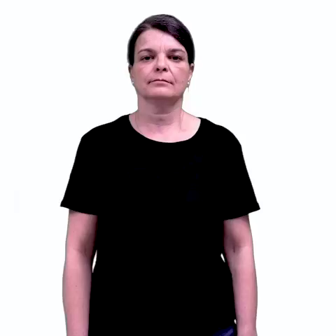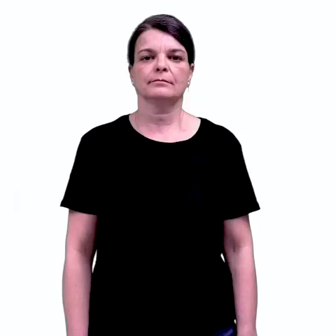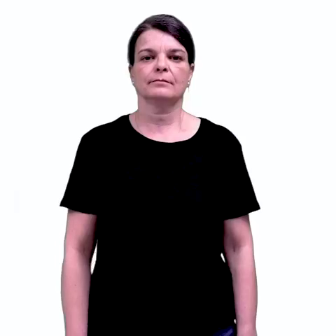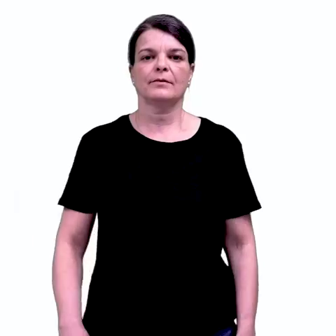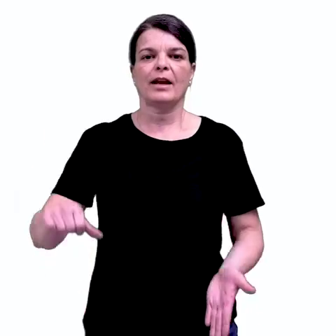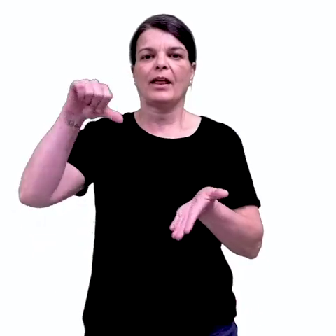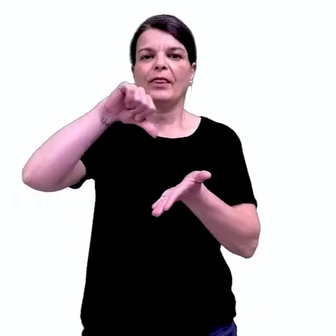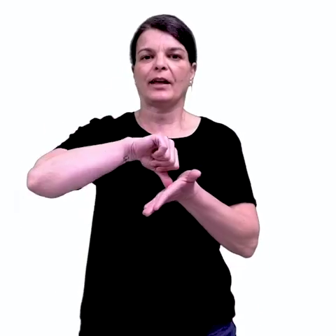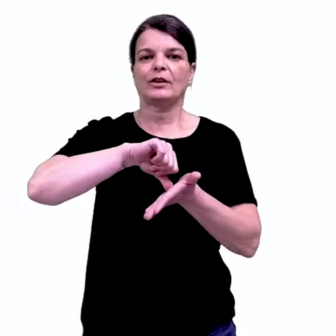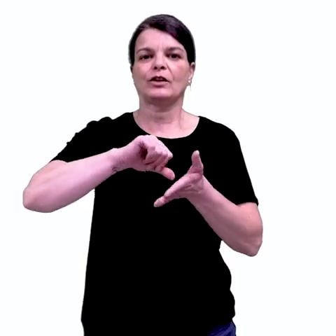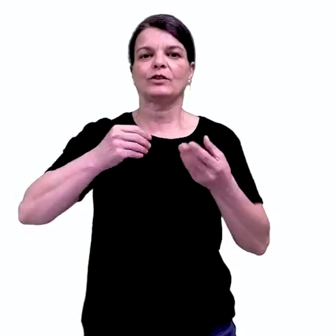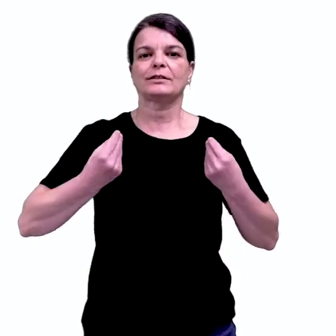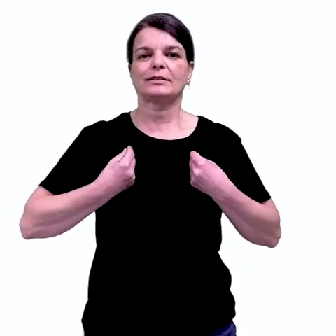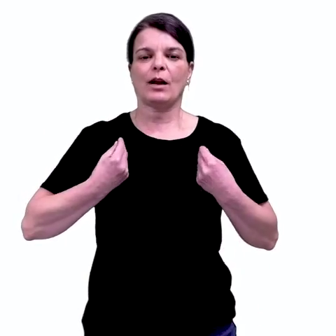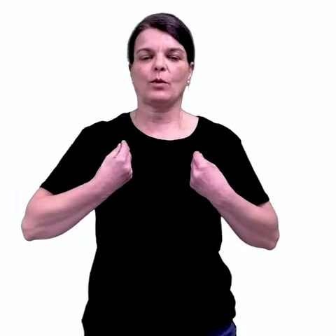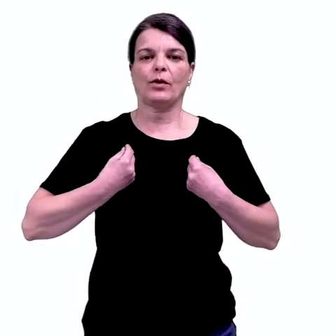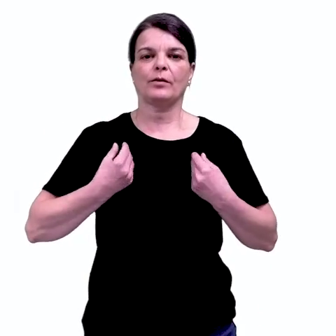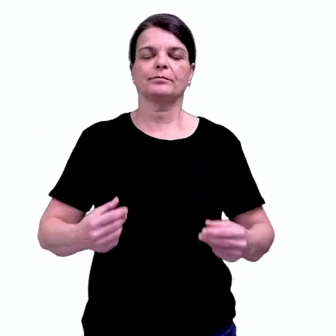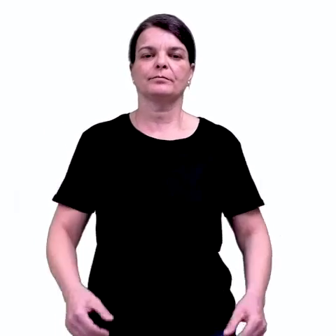centro vivir